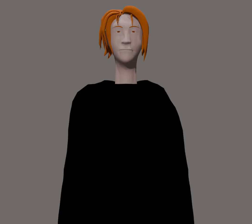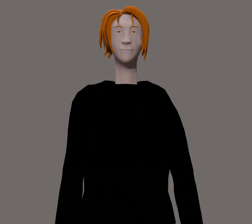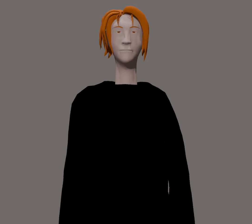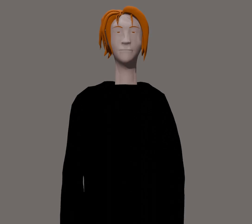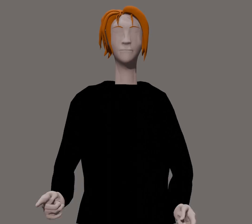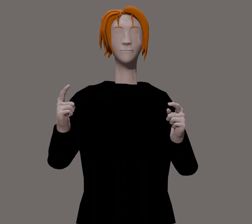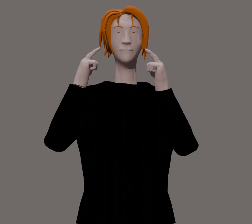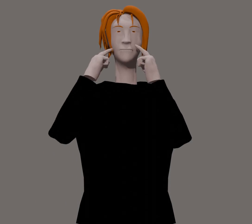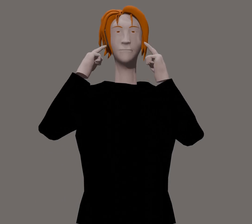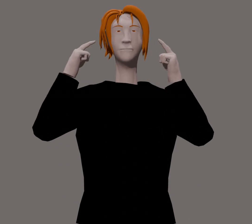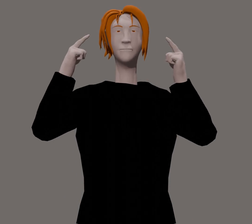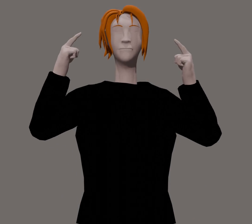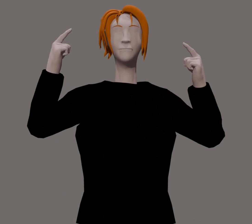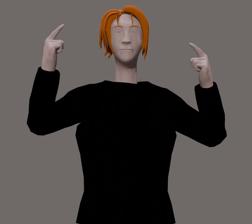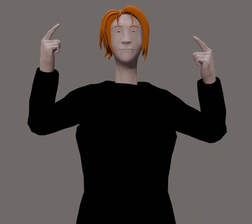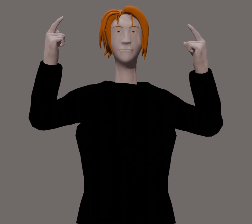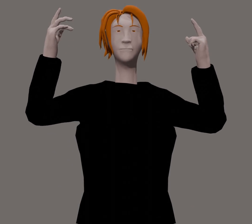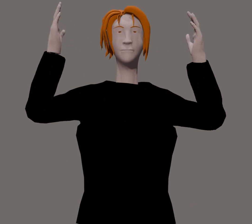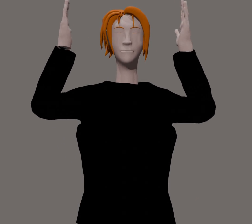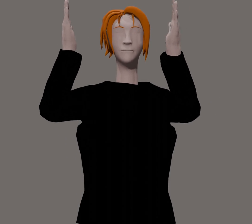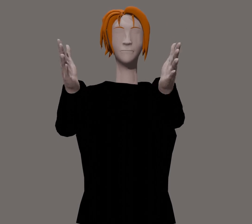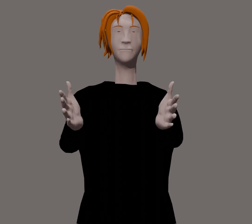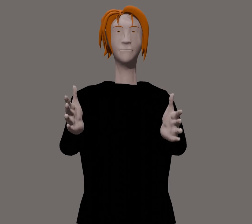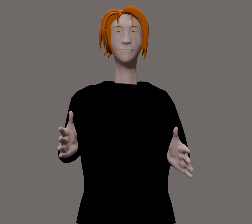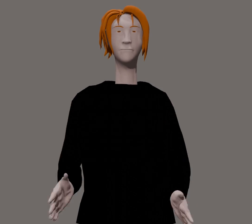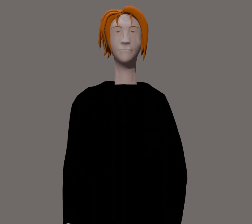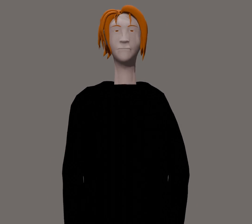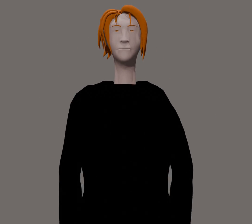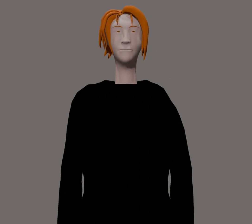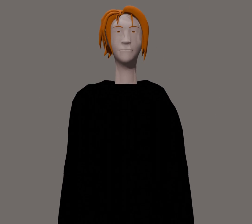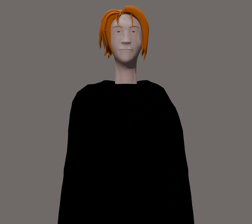Celebrity